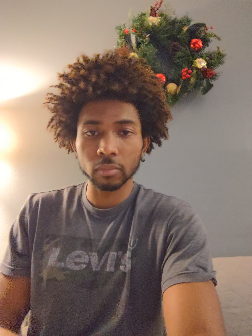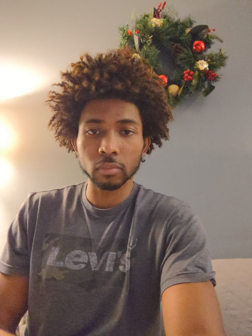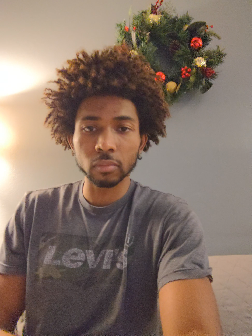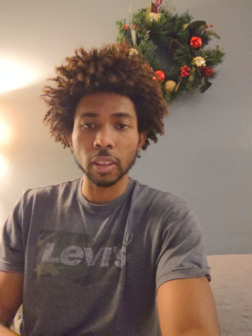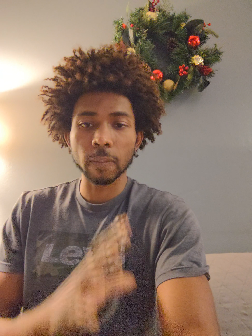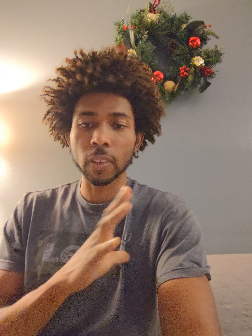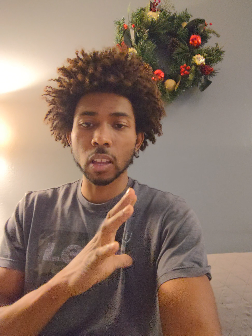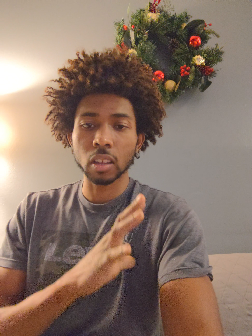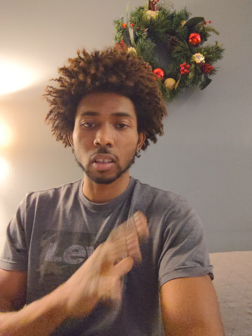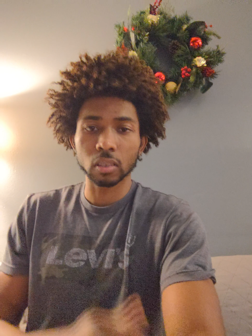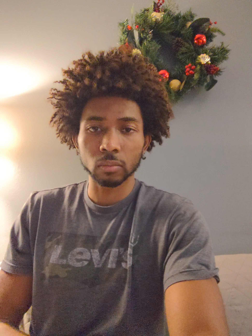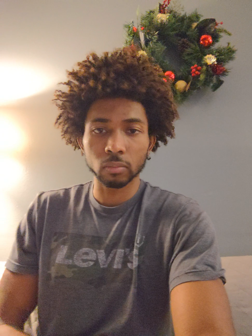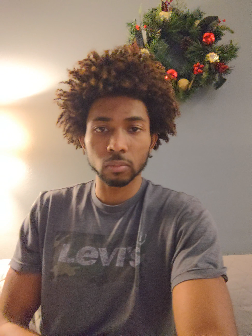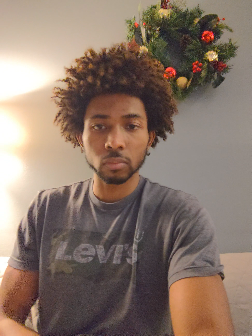fine